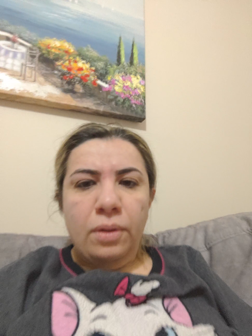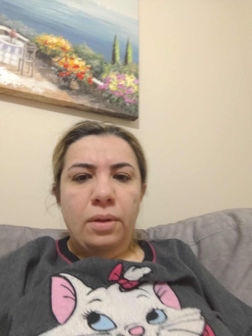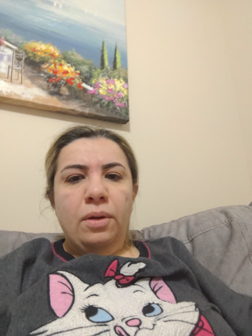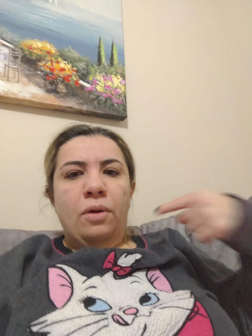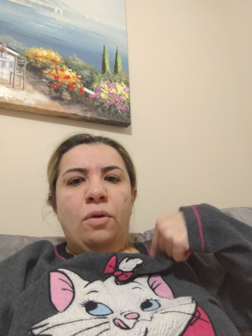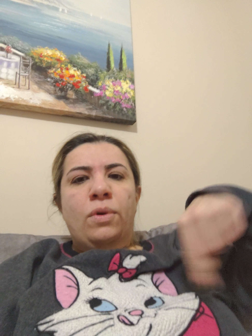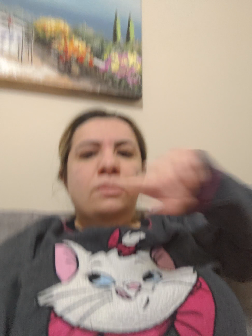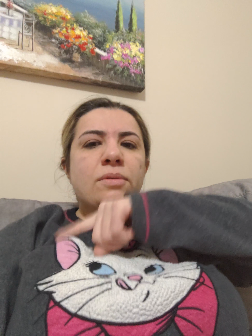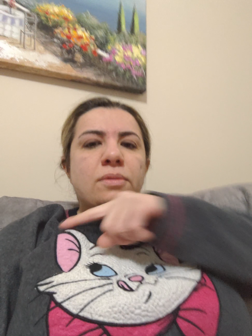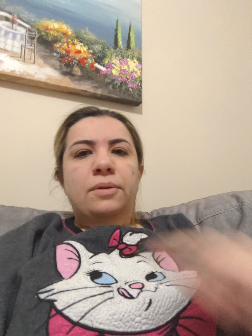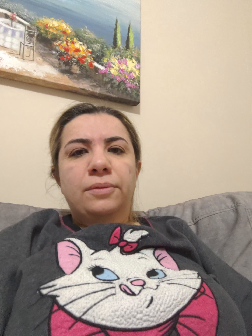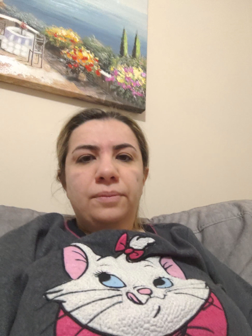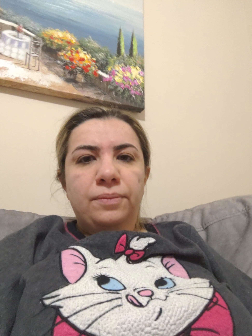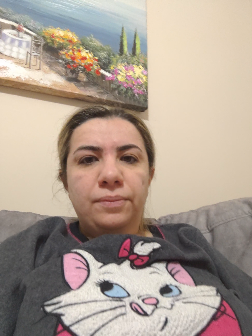we